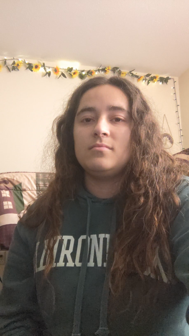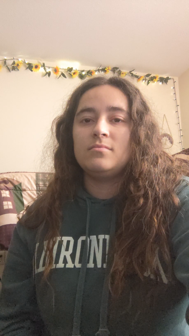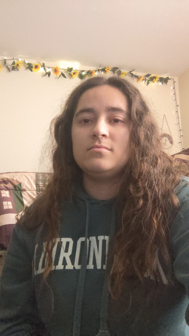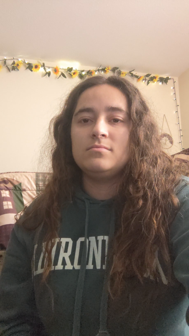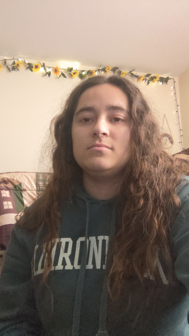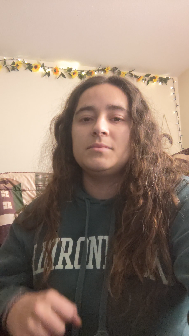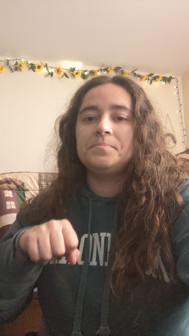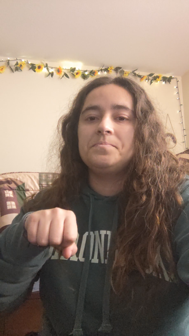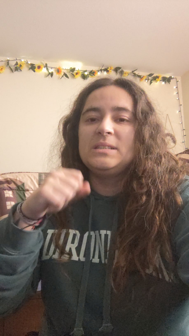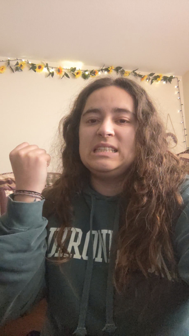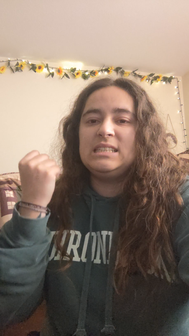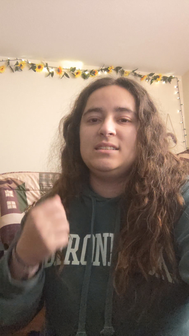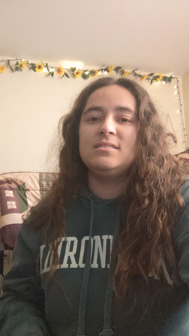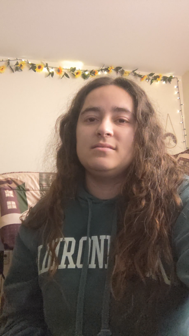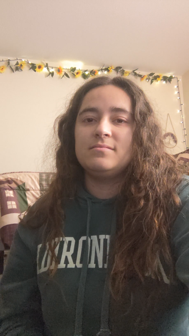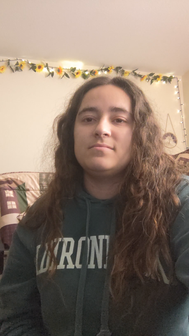break